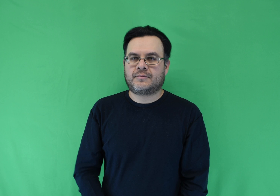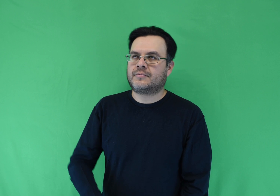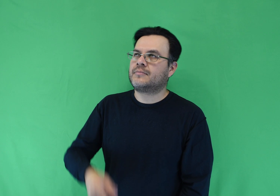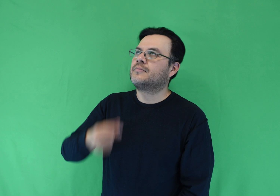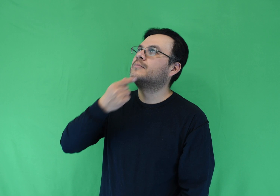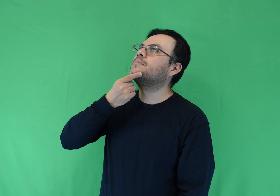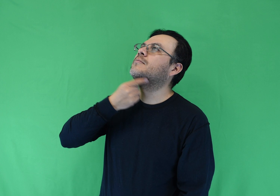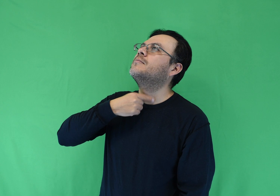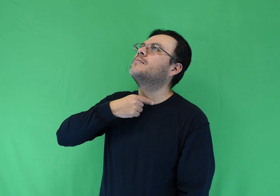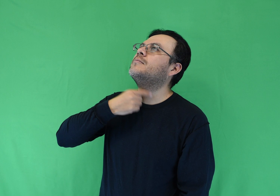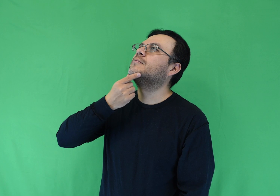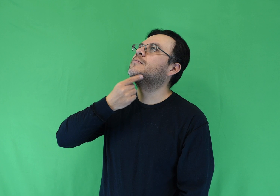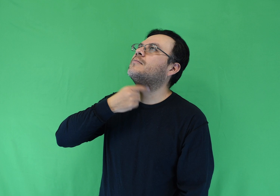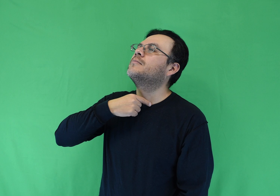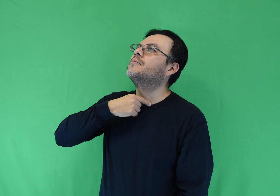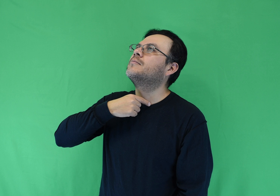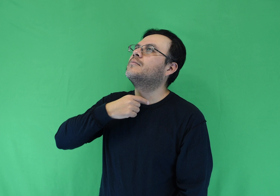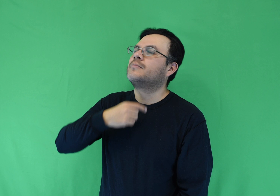garganta